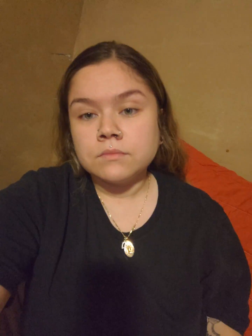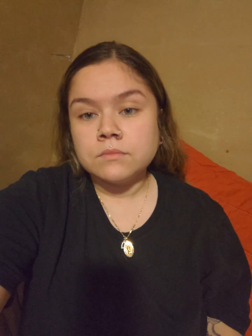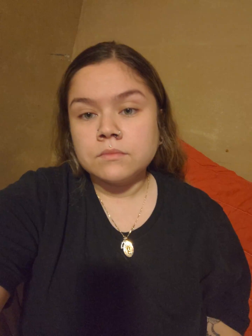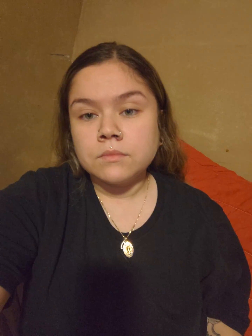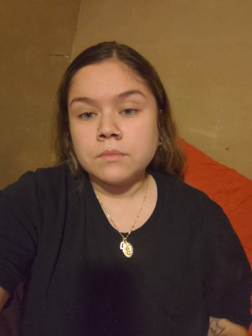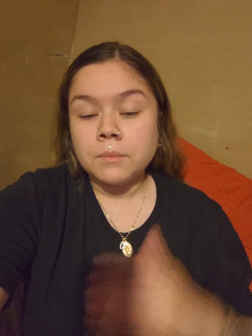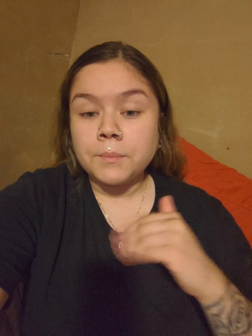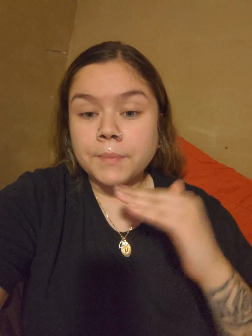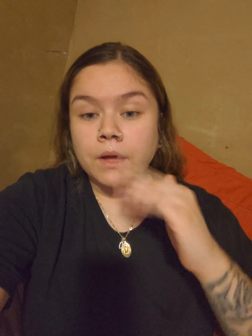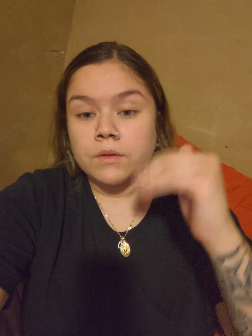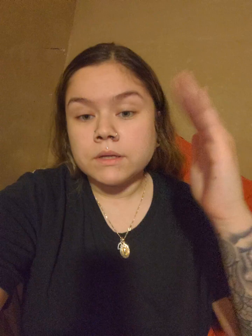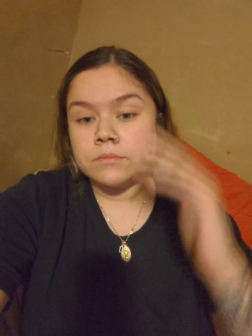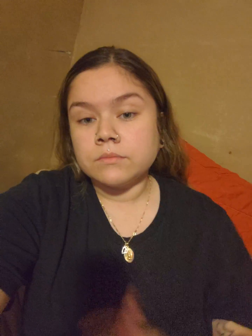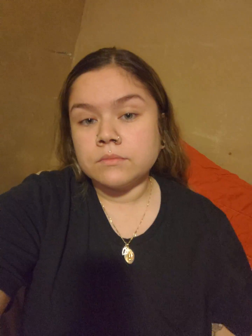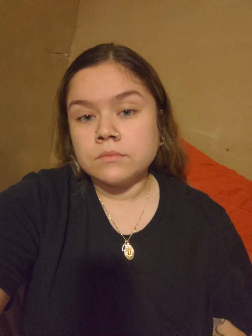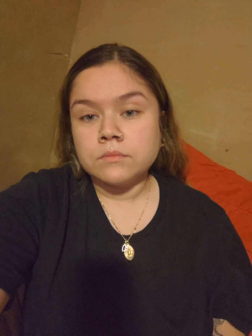build